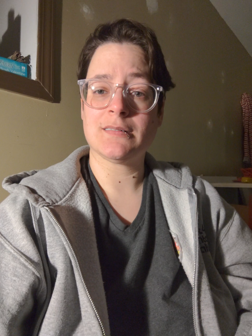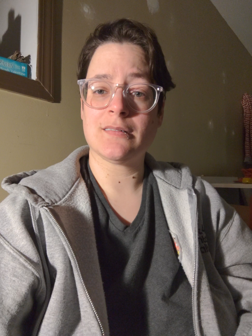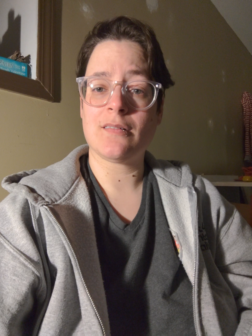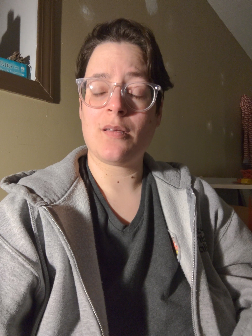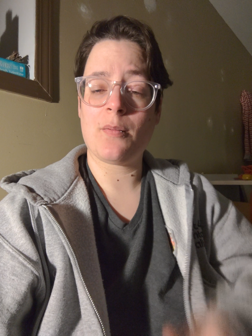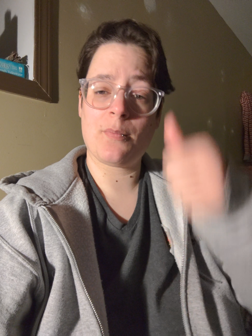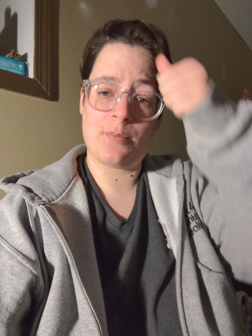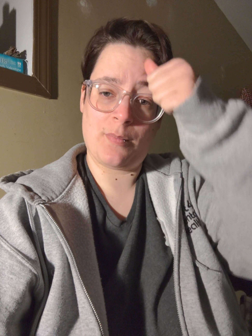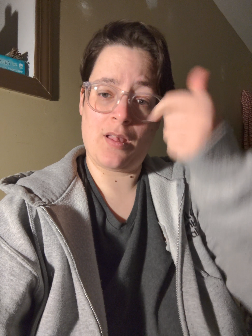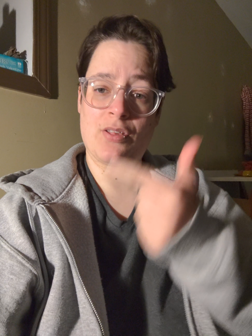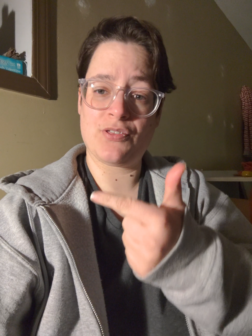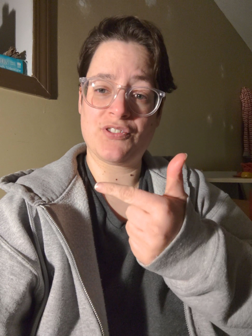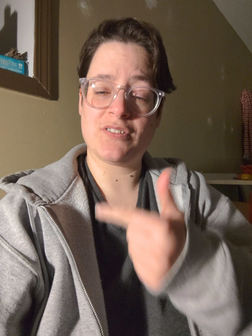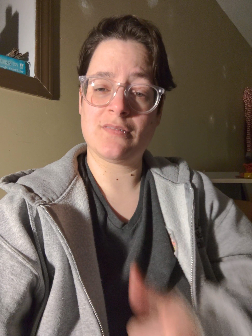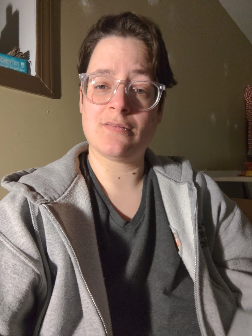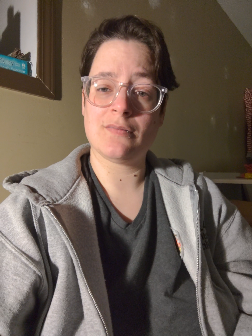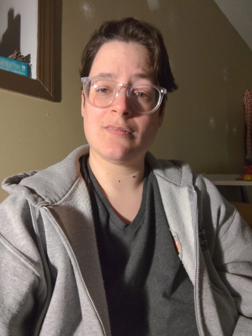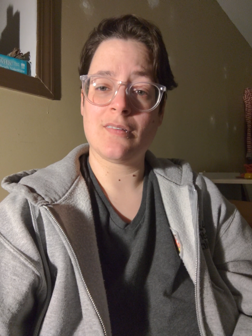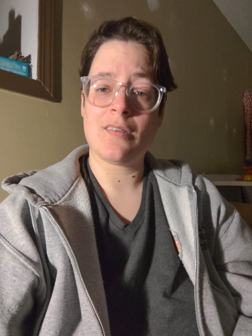brother